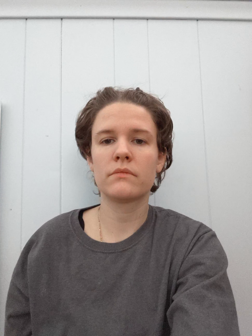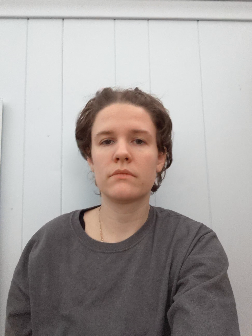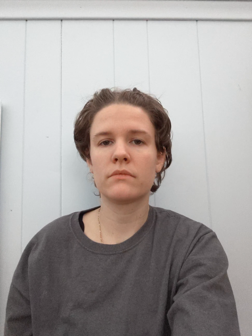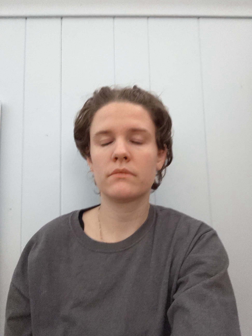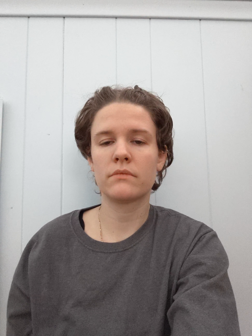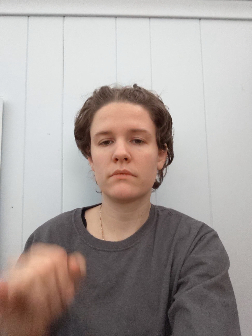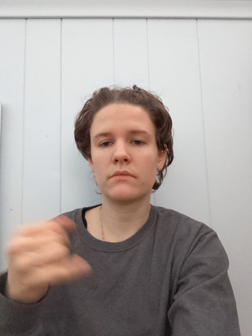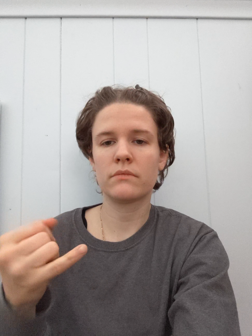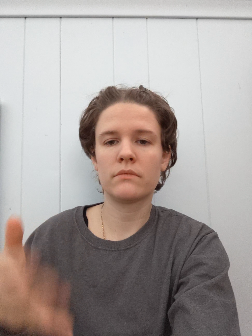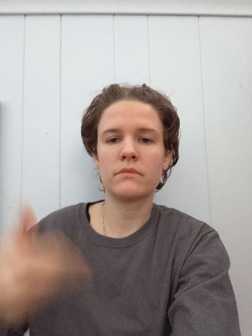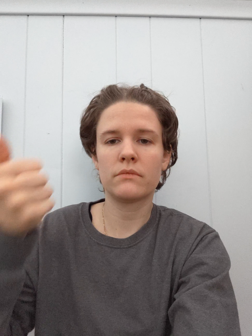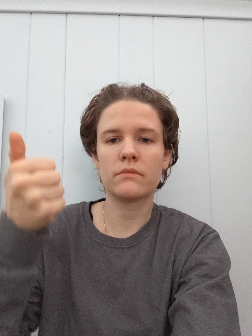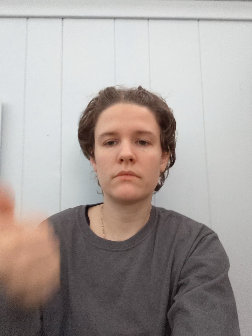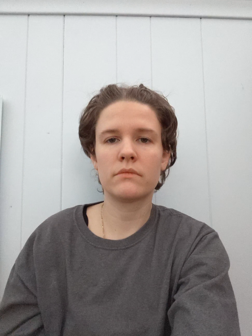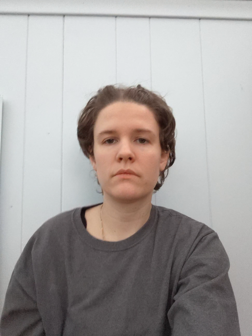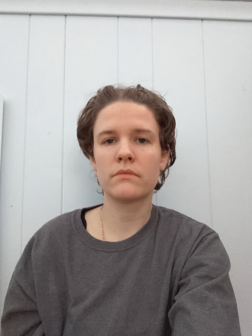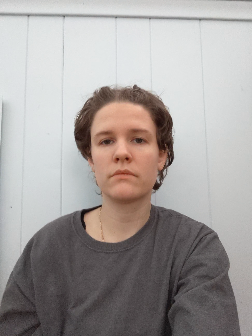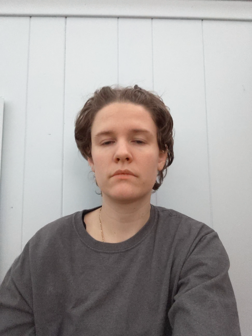jeans